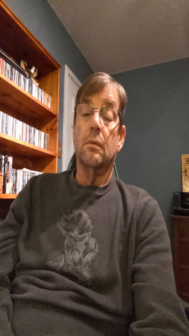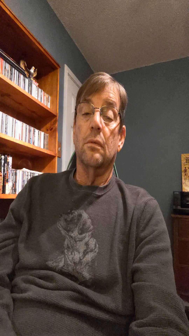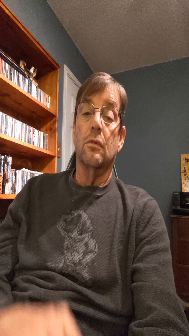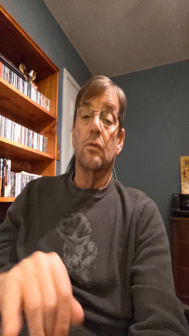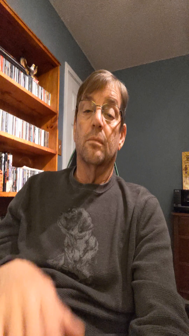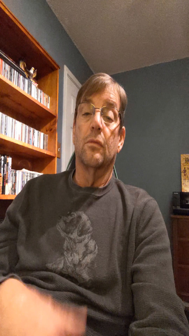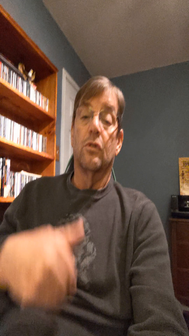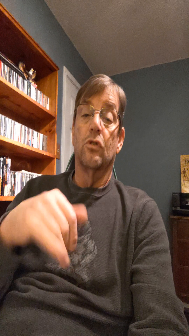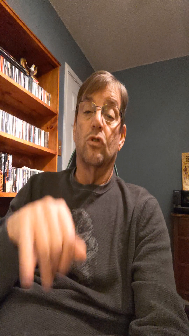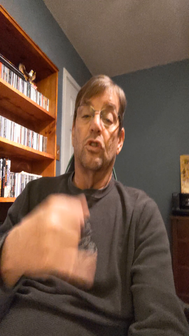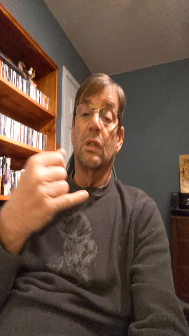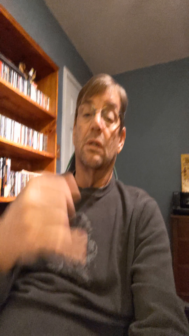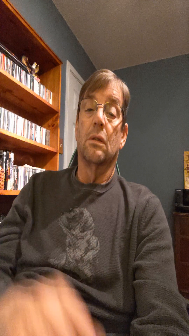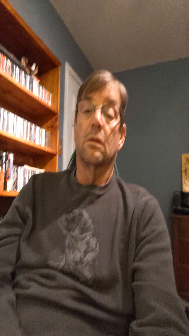jeans